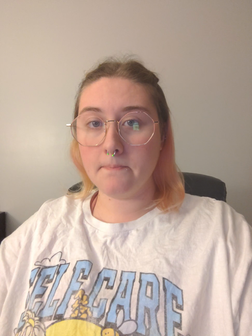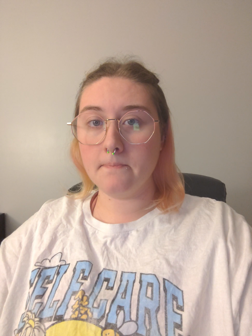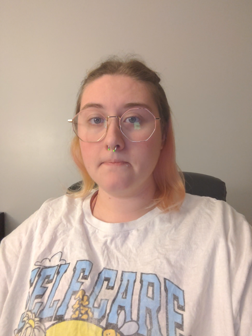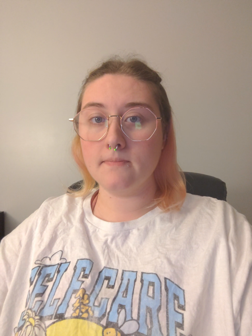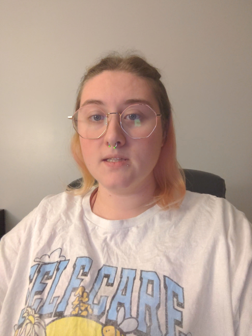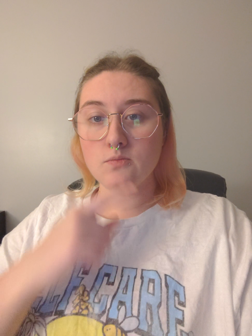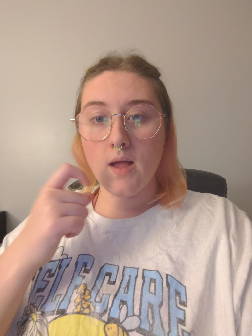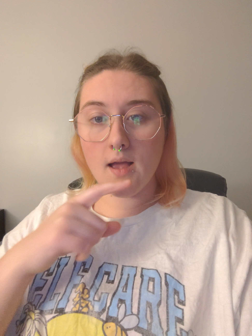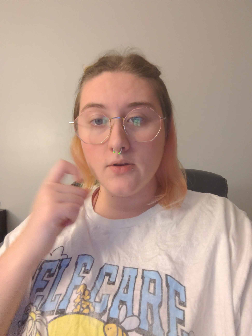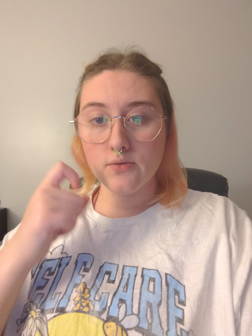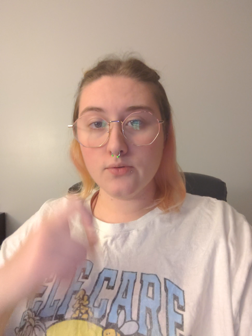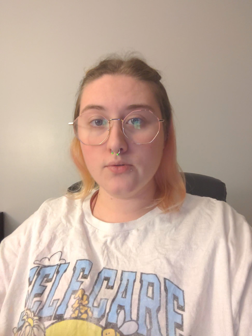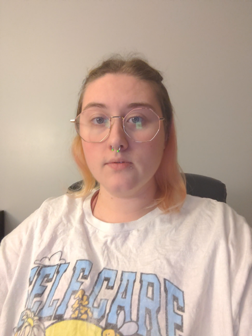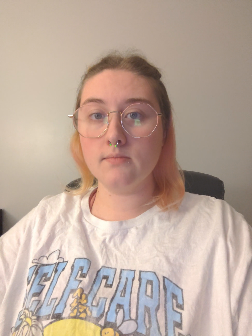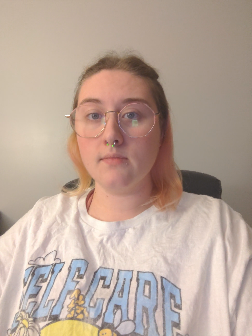dryer